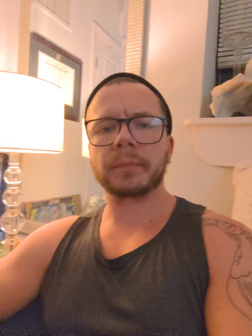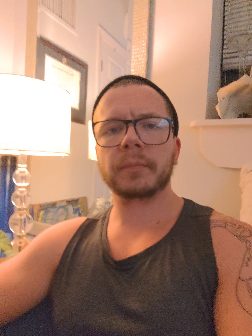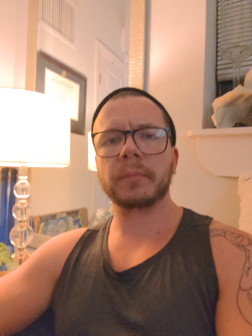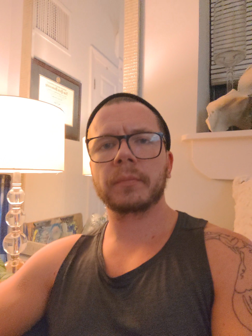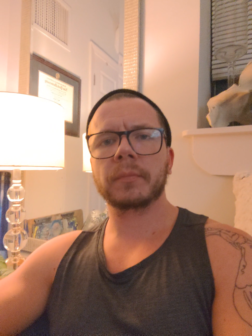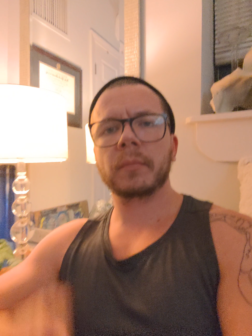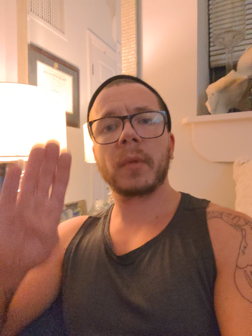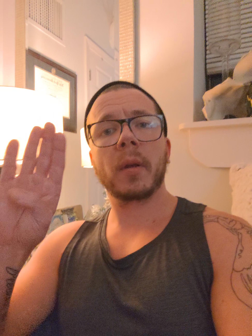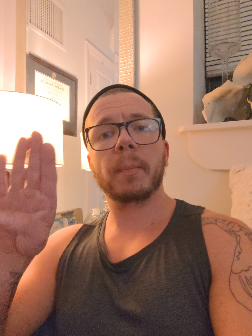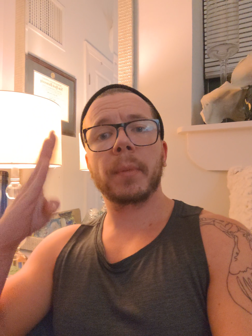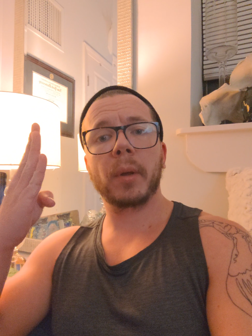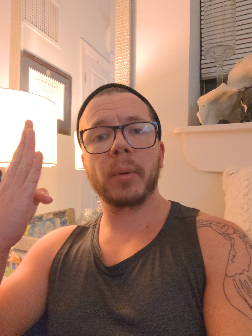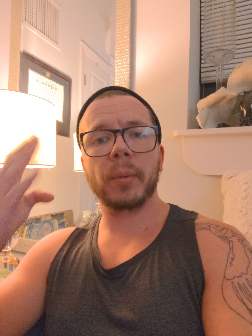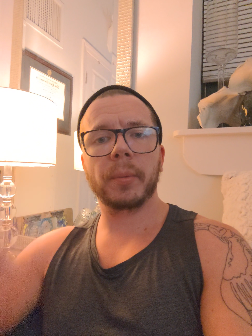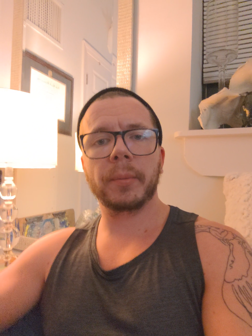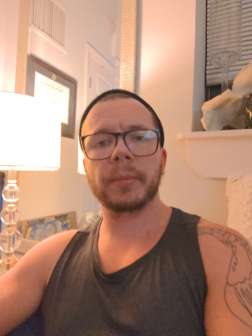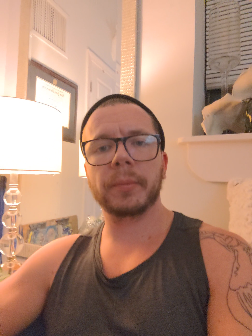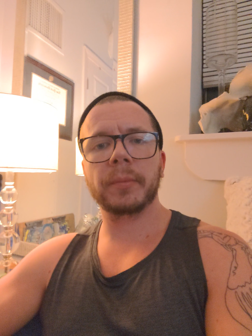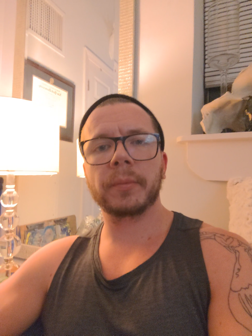blue